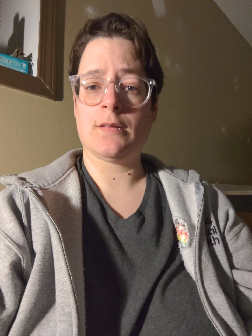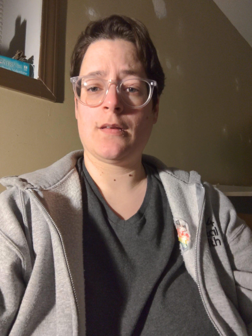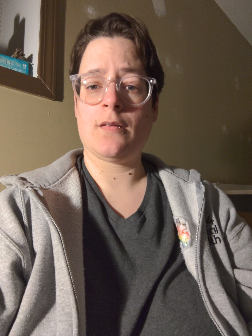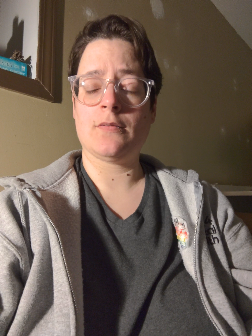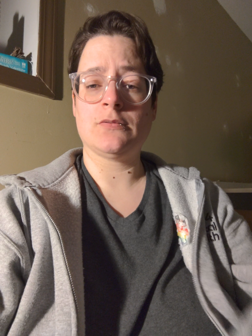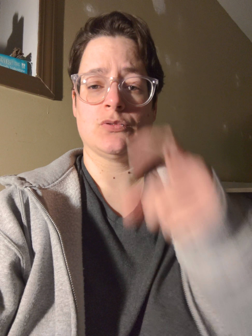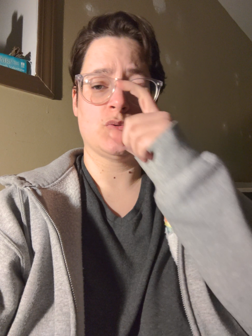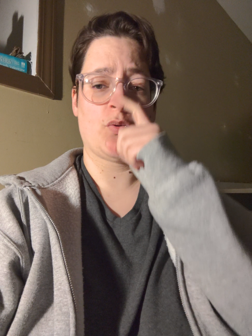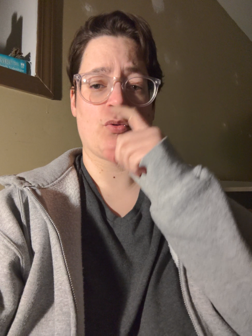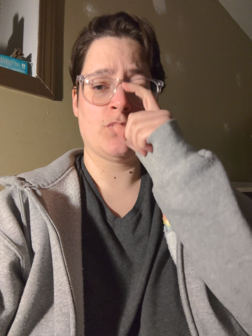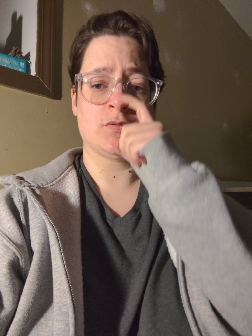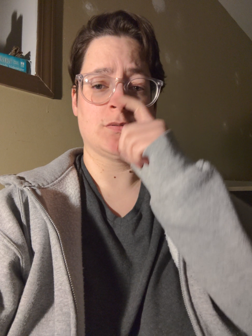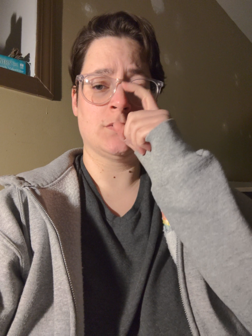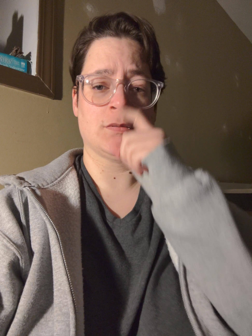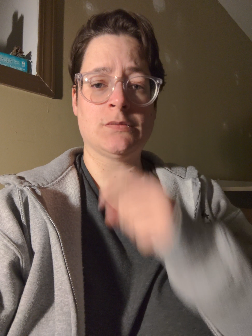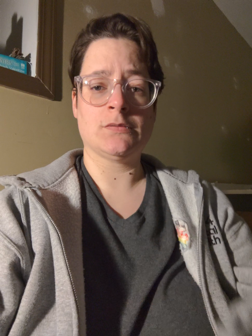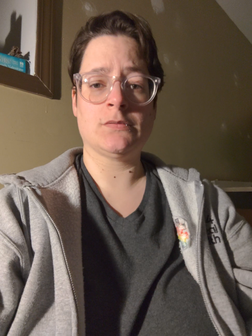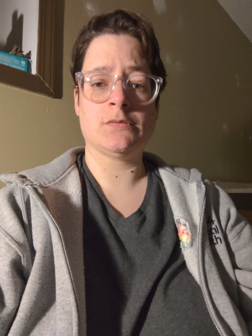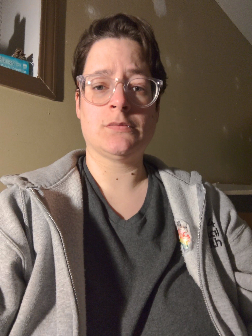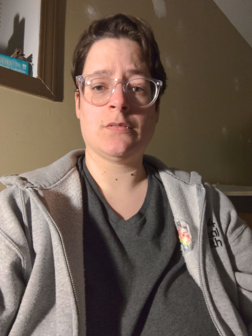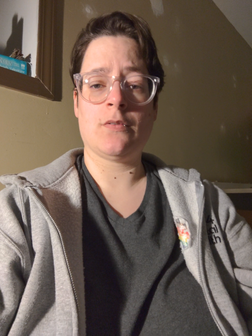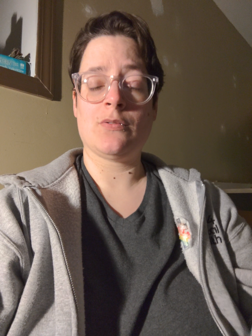doll